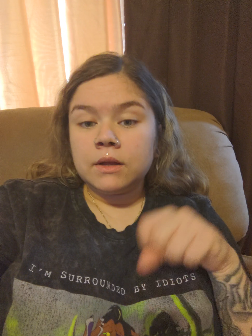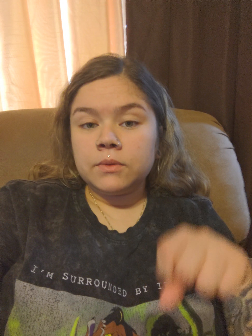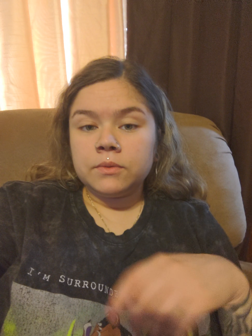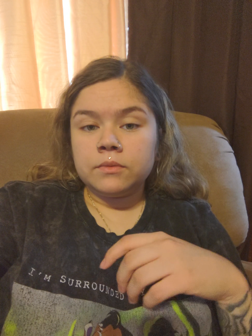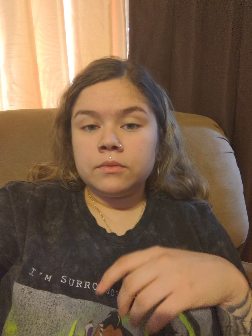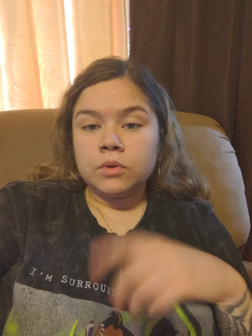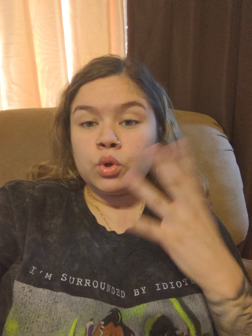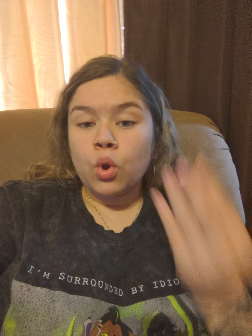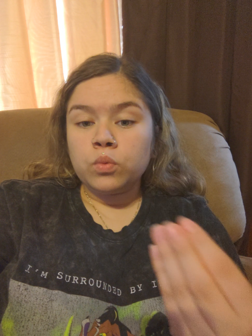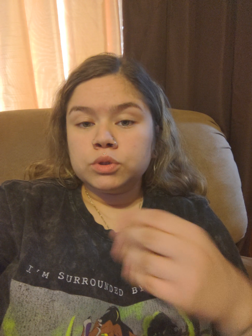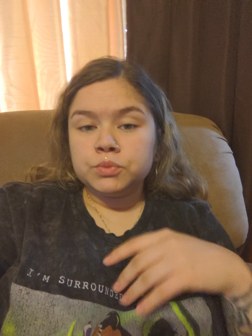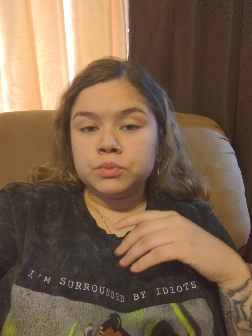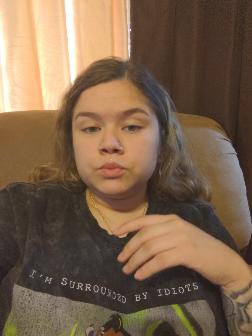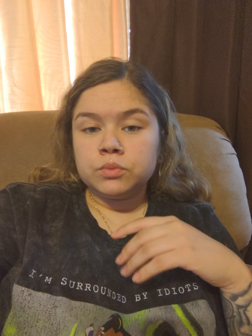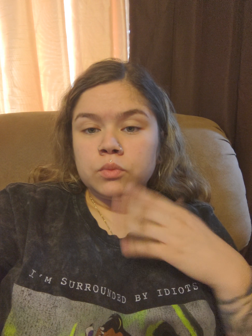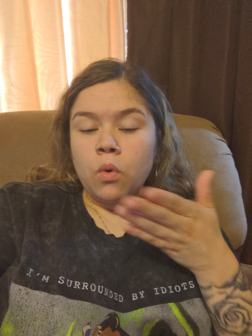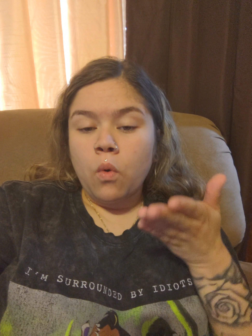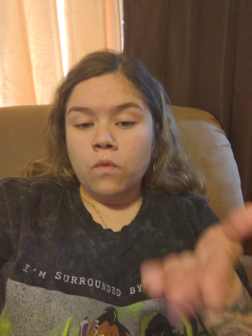going to